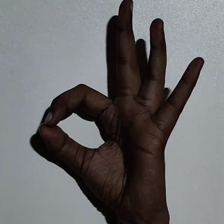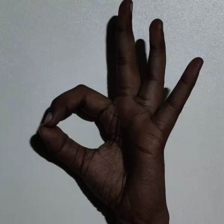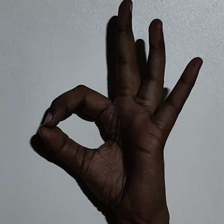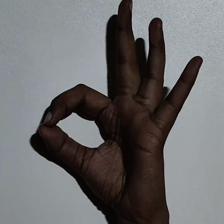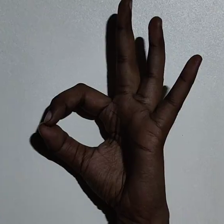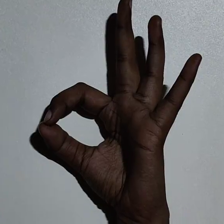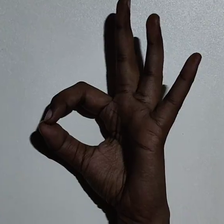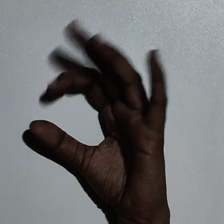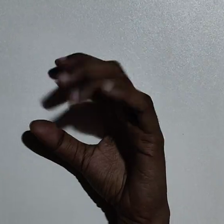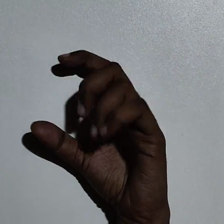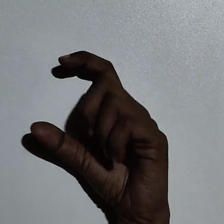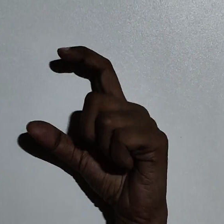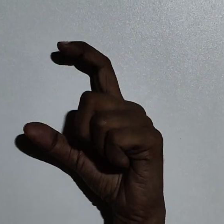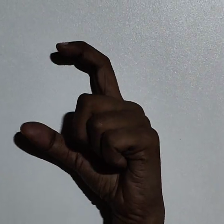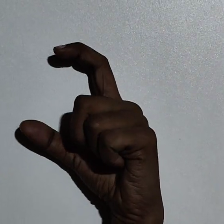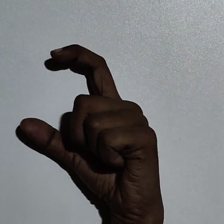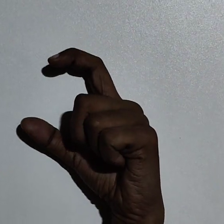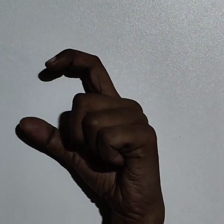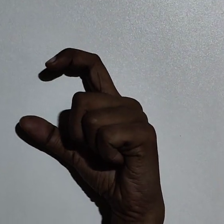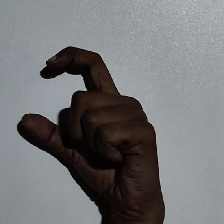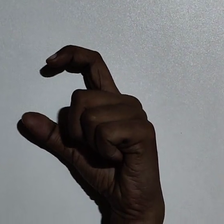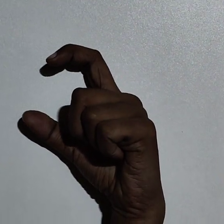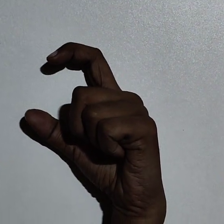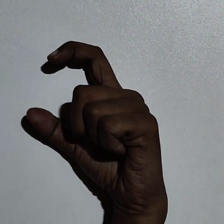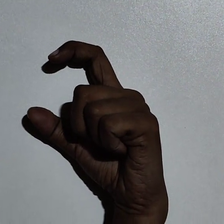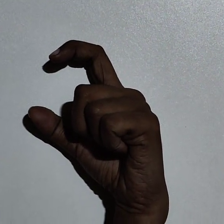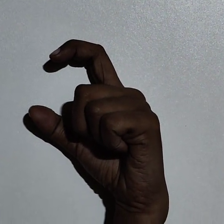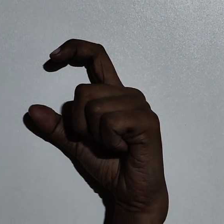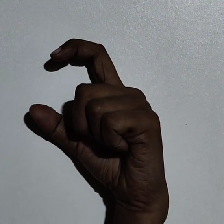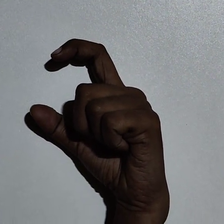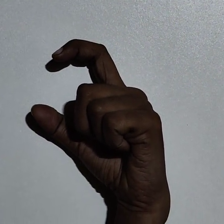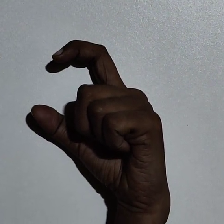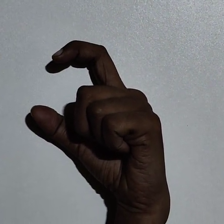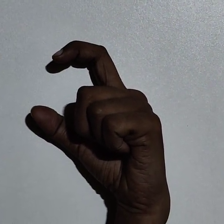ഓ